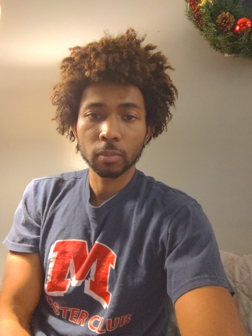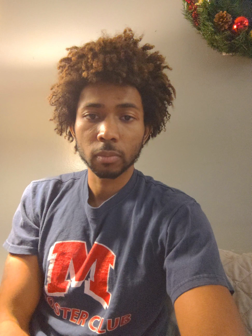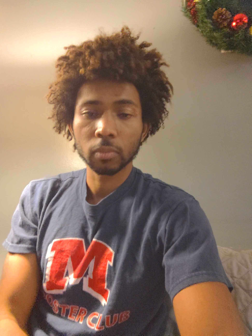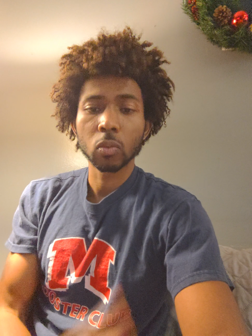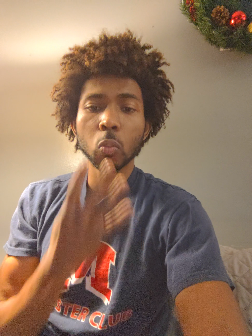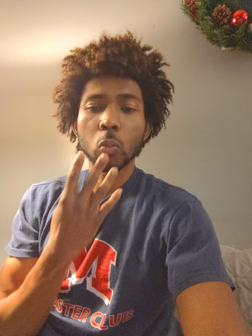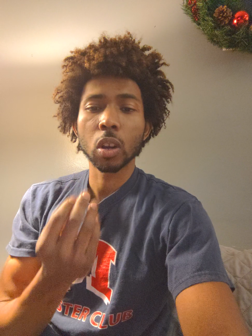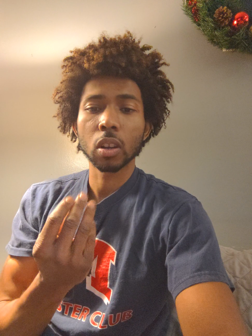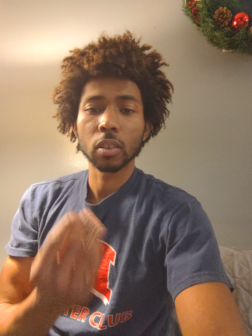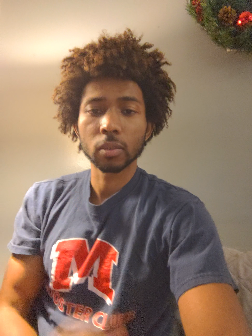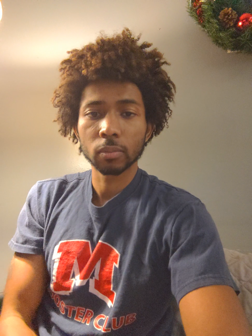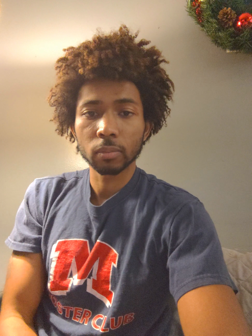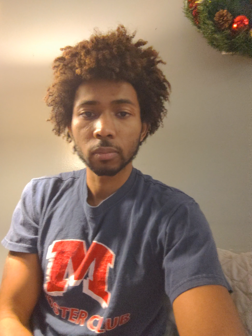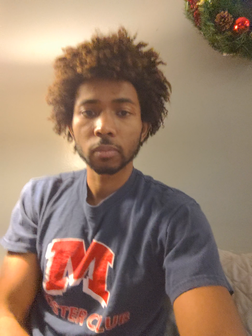wet